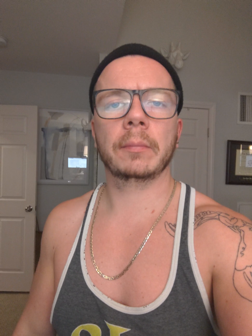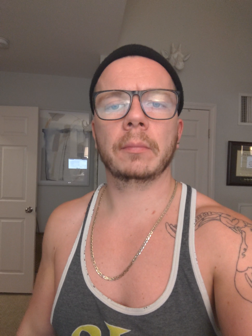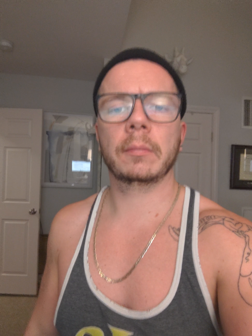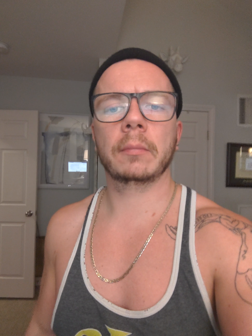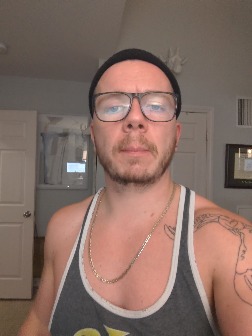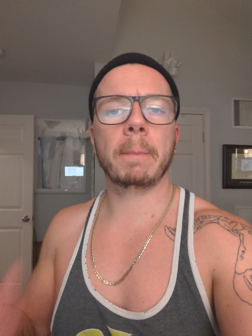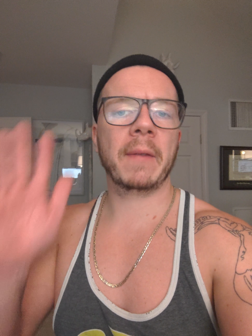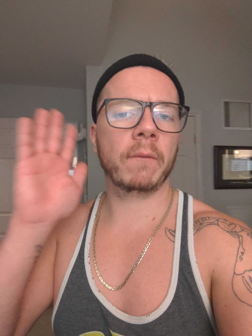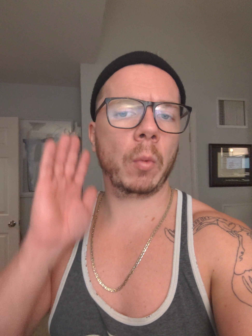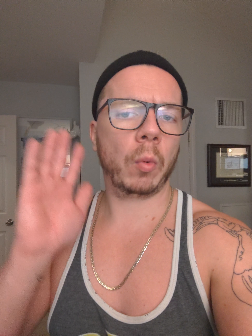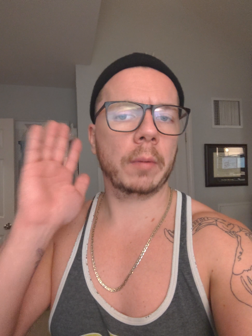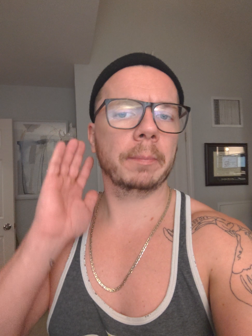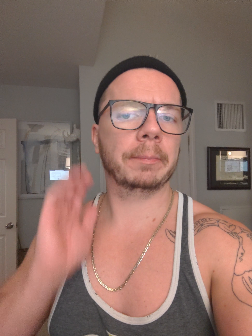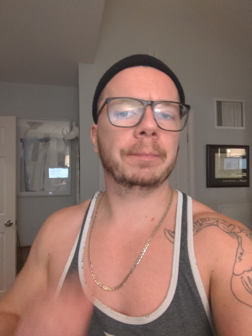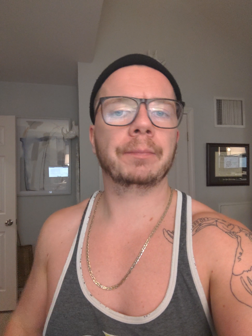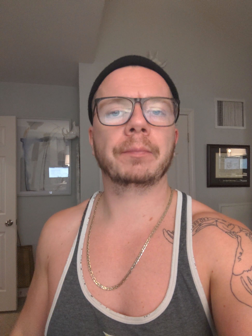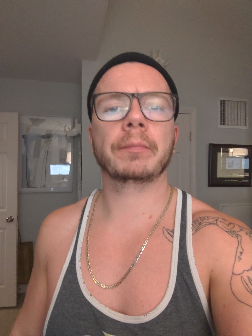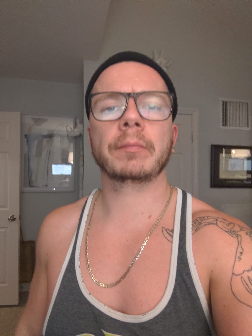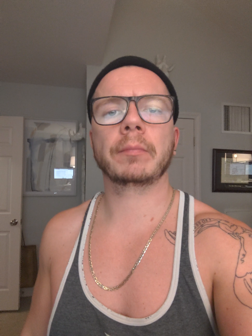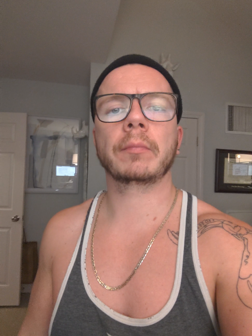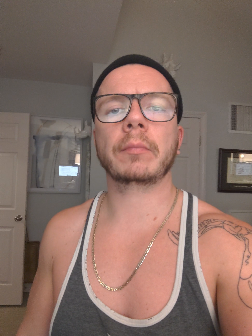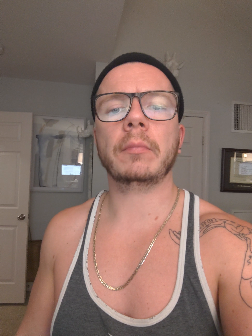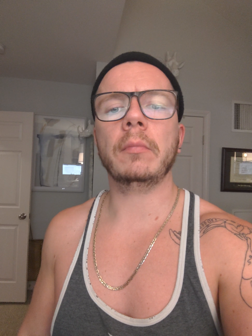before